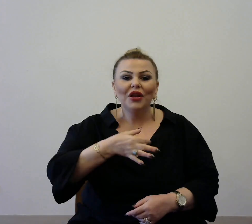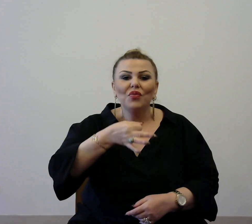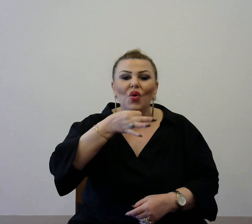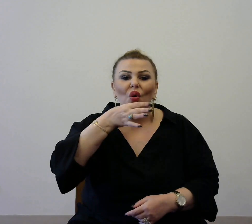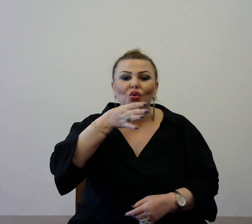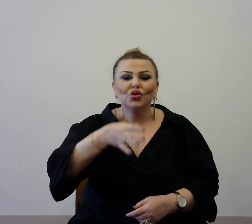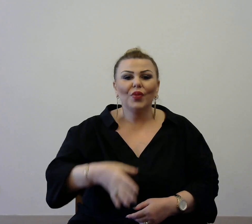xoşu gəlmək